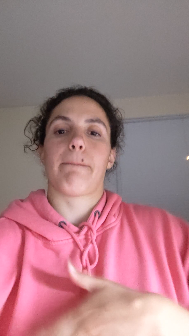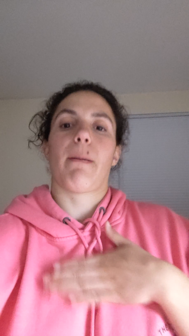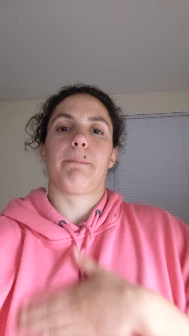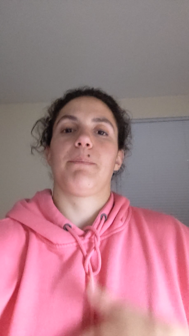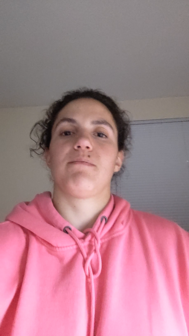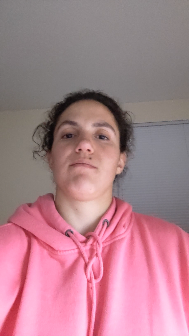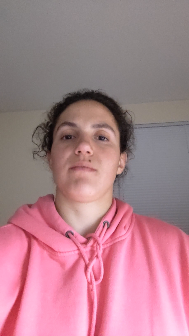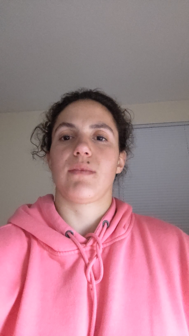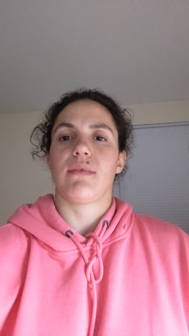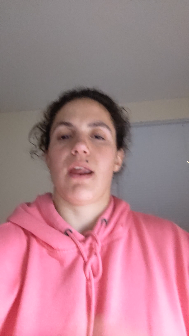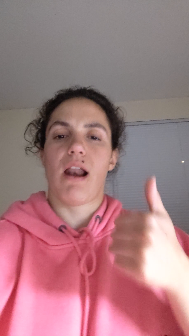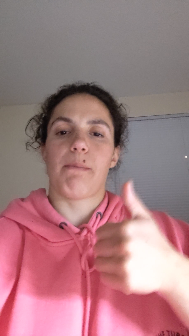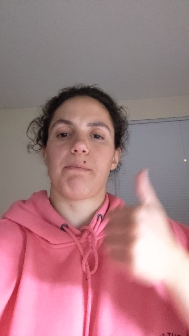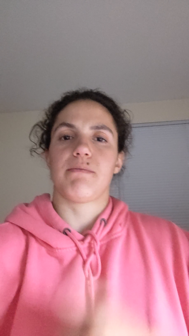help